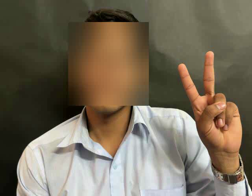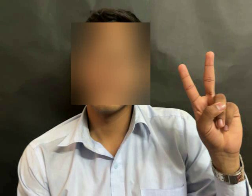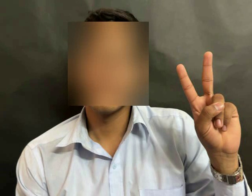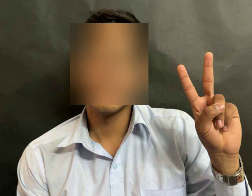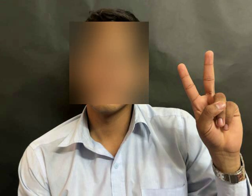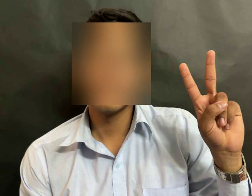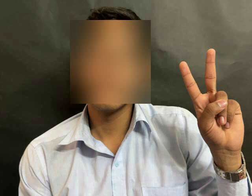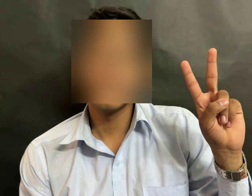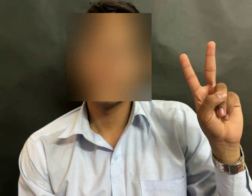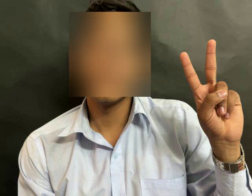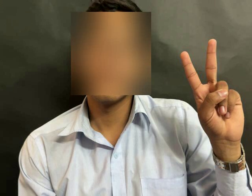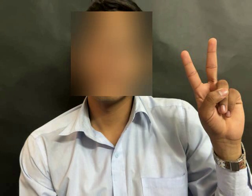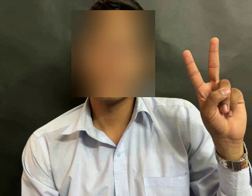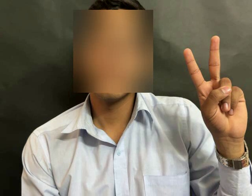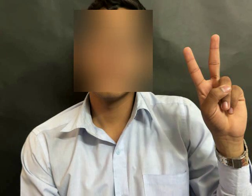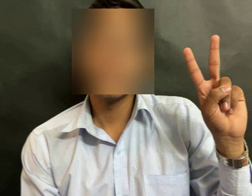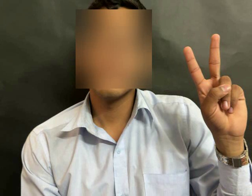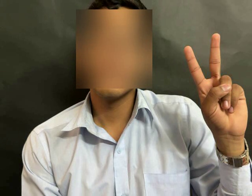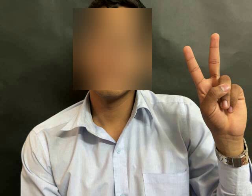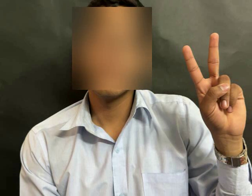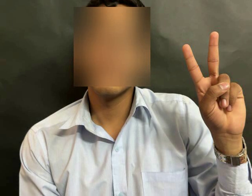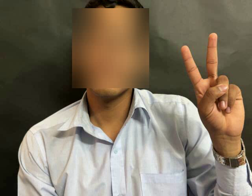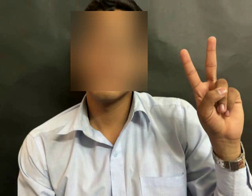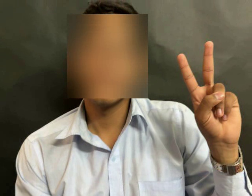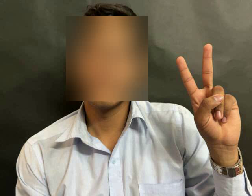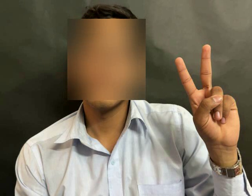V